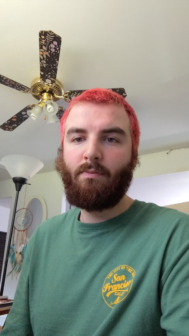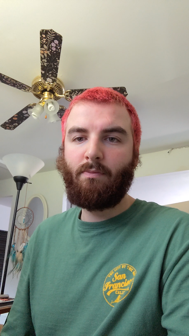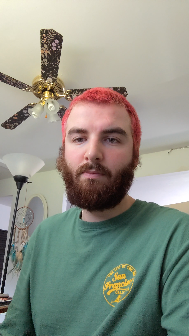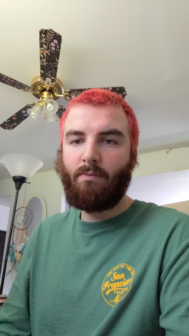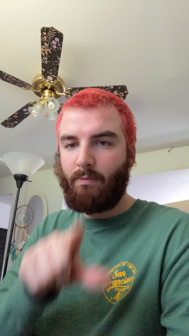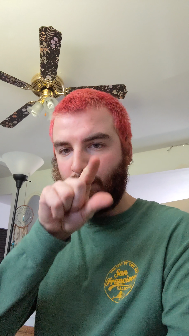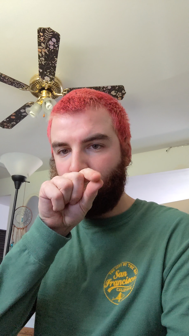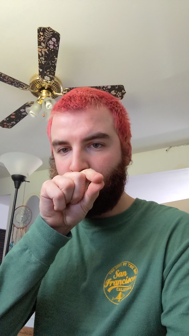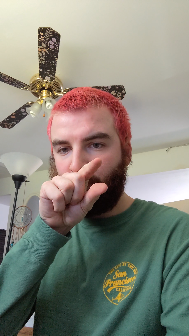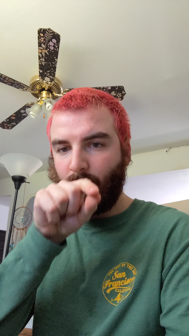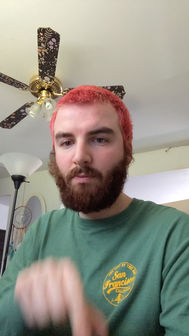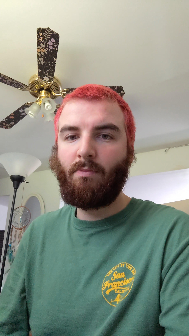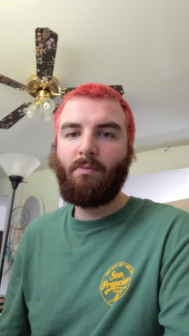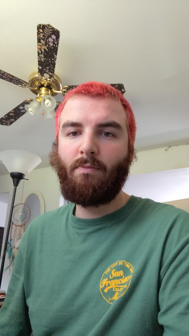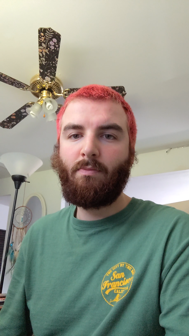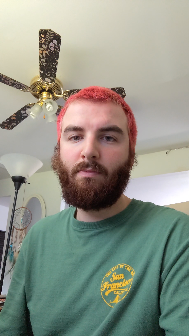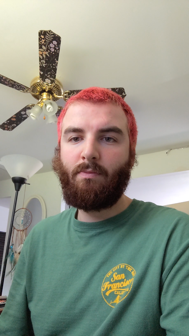chicken